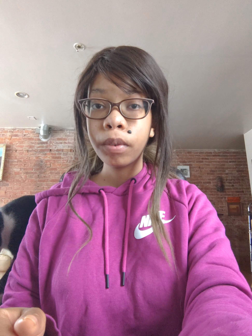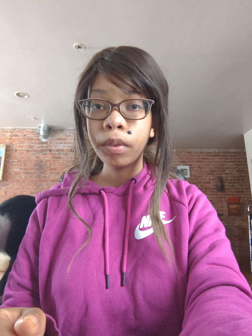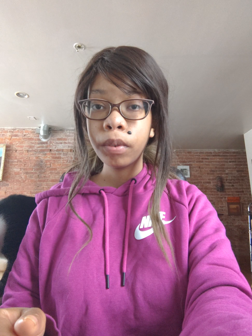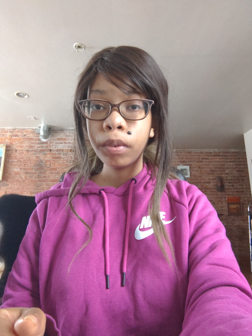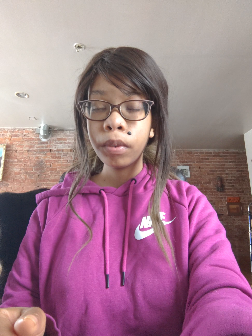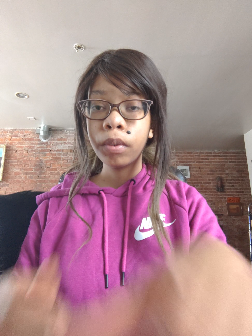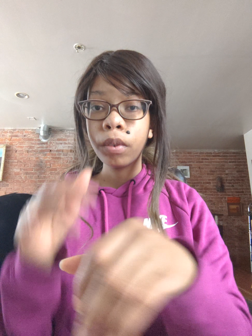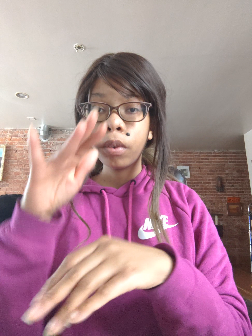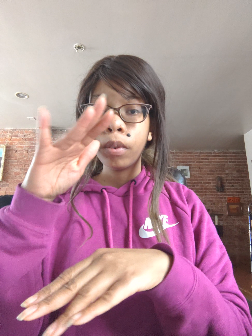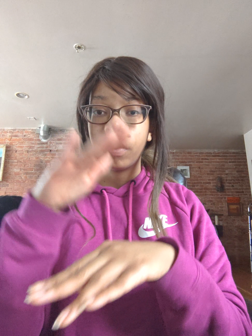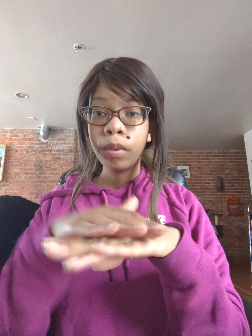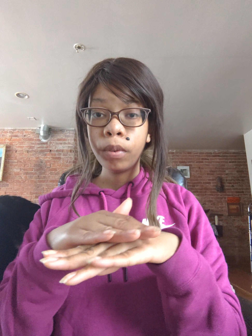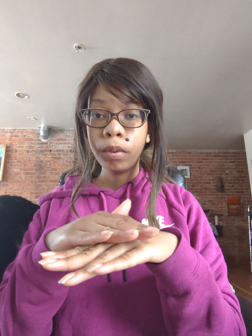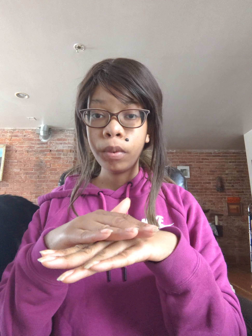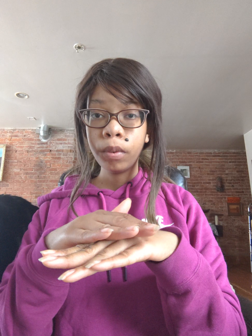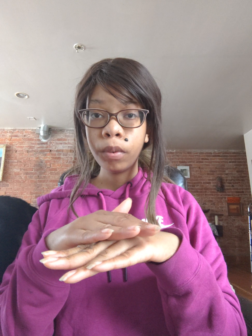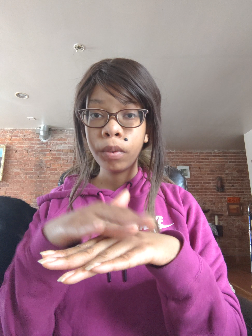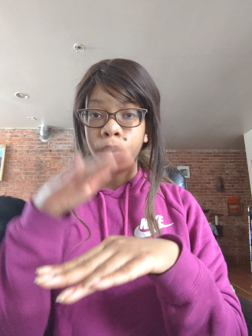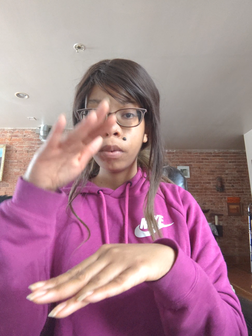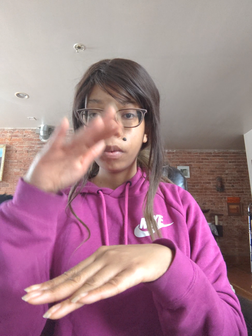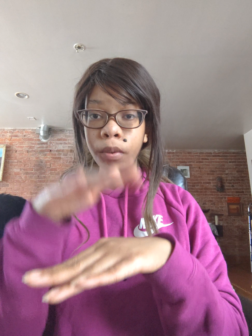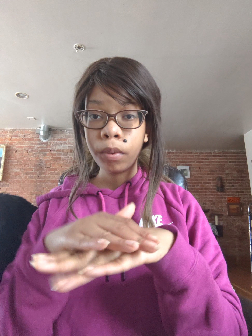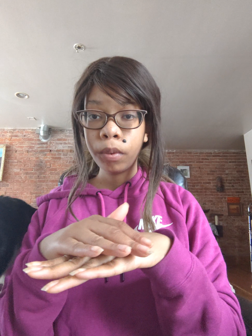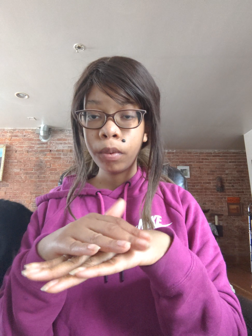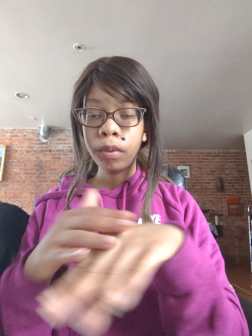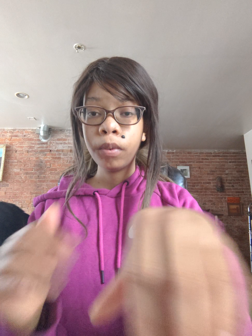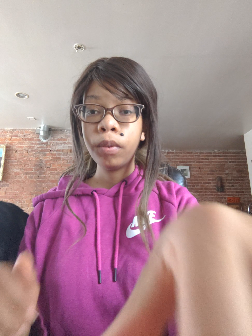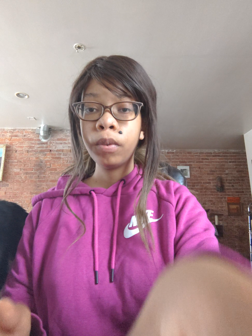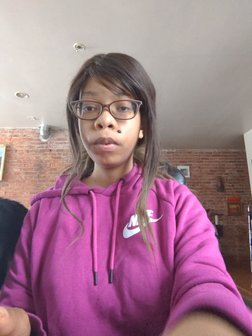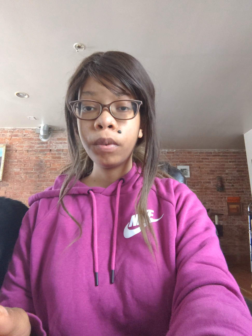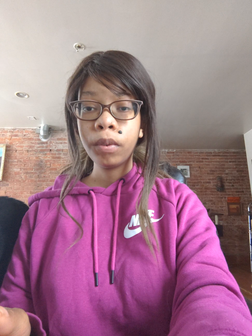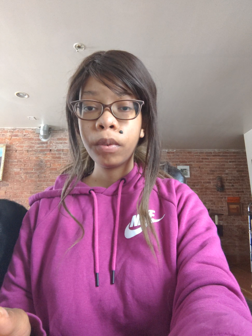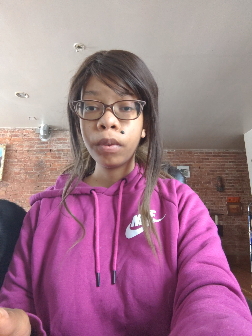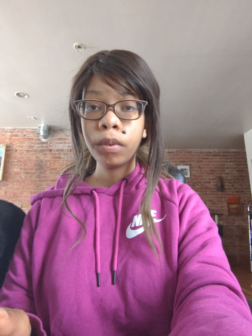on